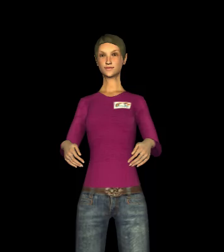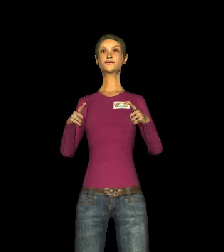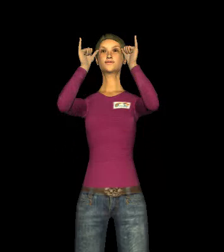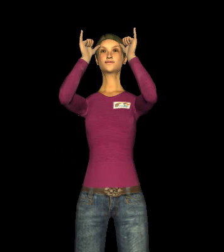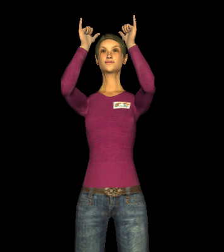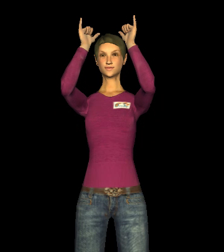لحم بقر